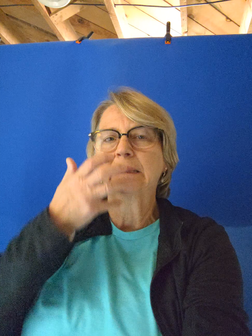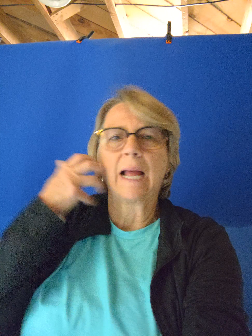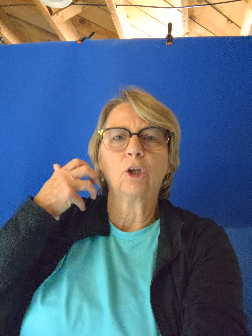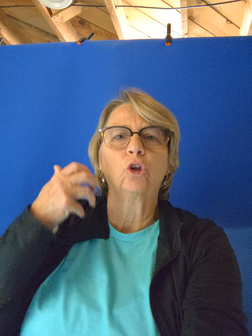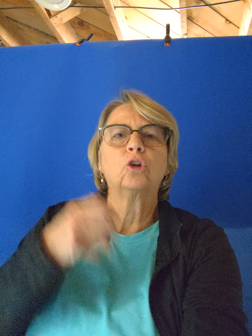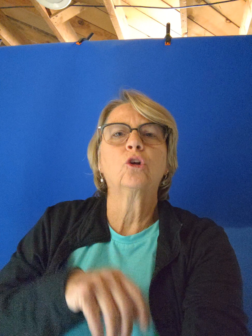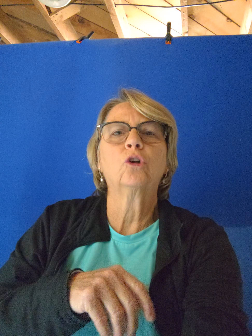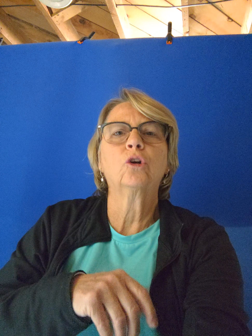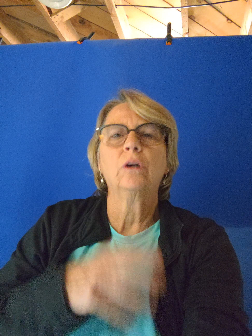tiger